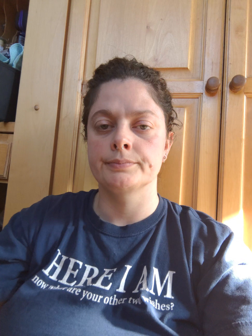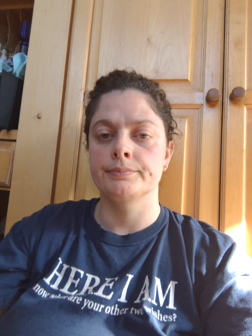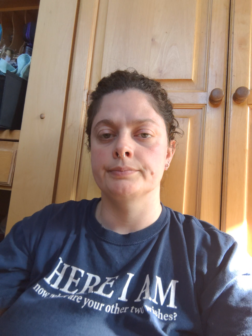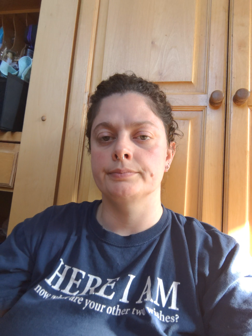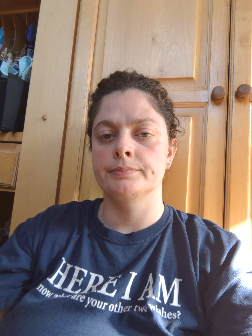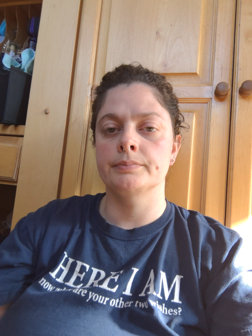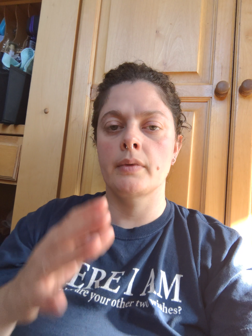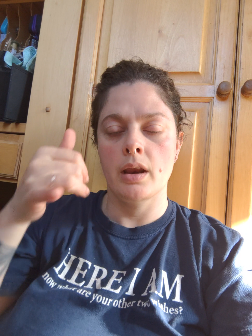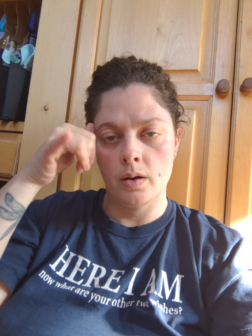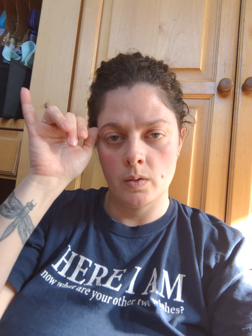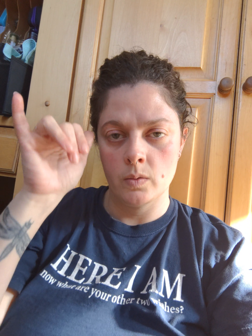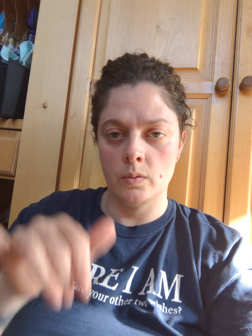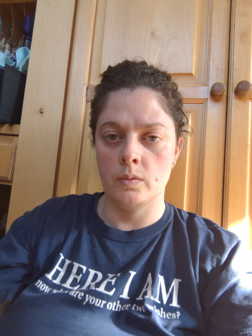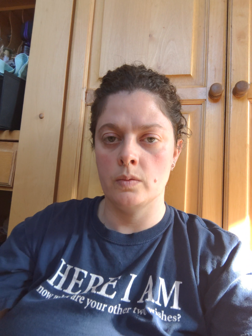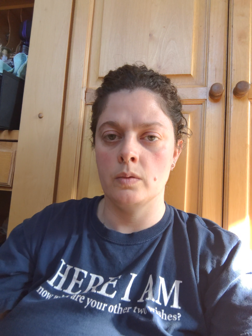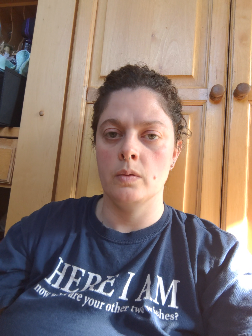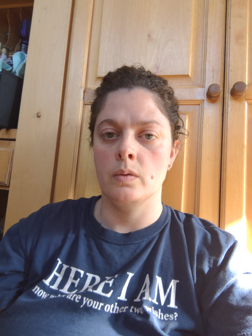cow